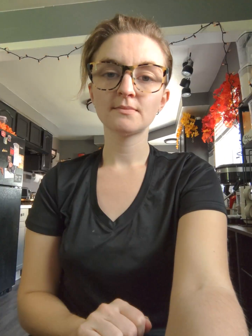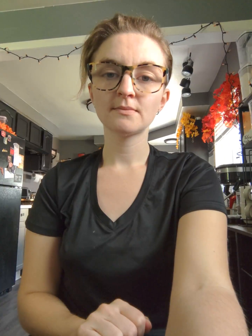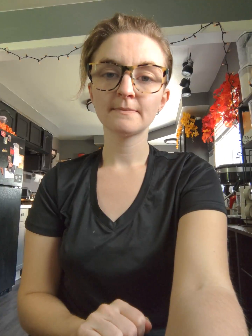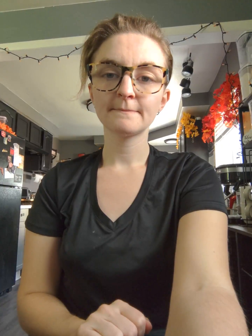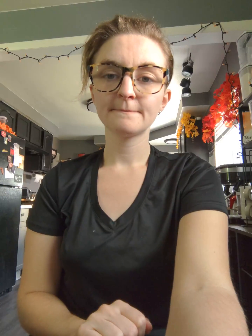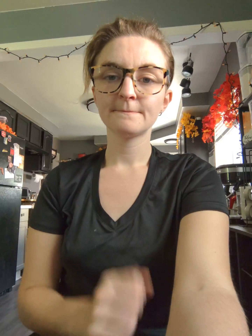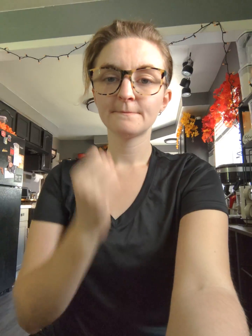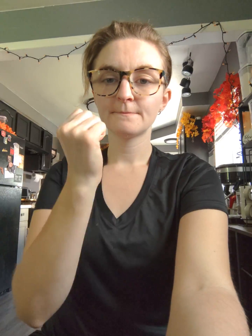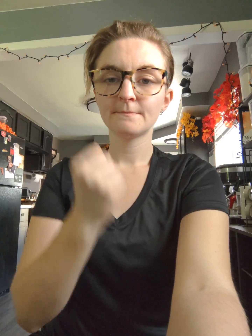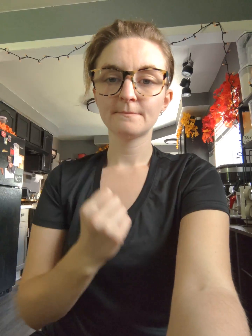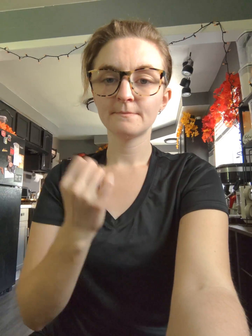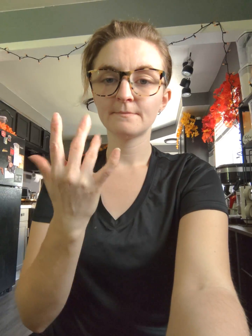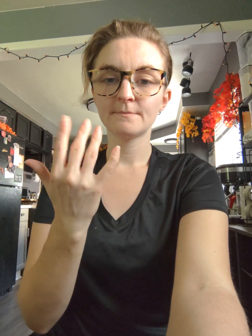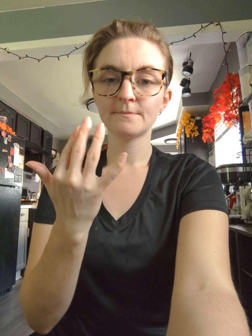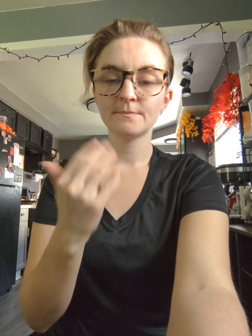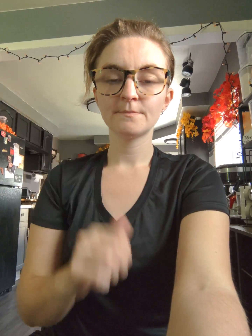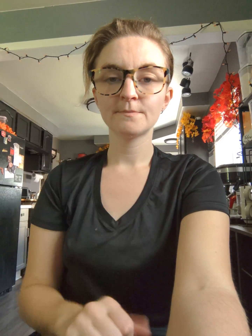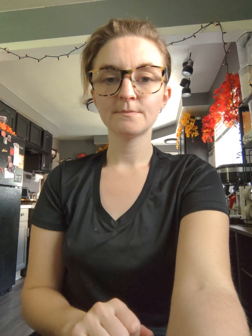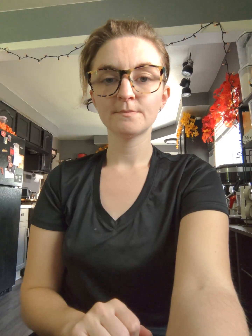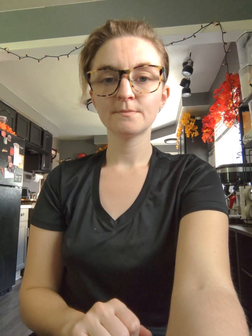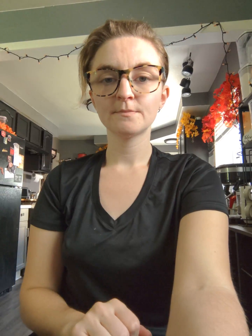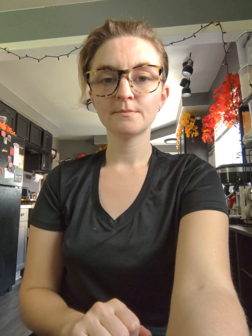gloves